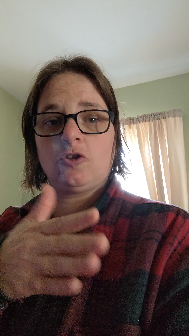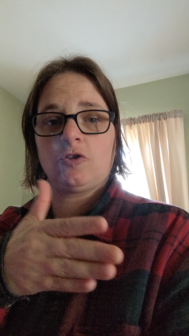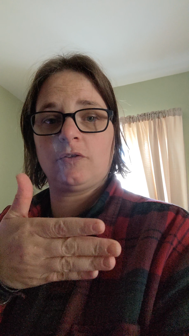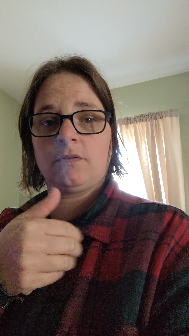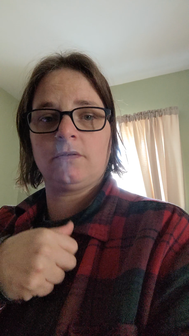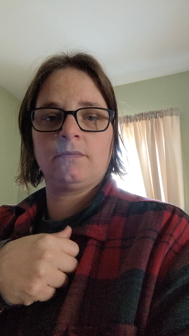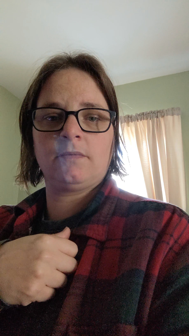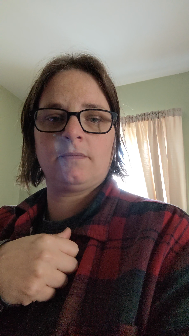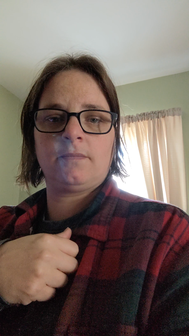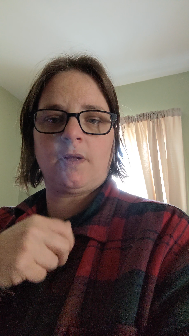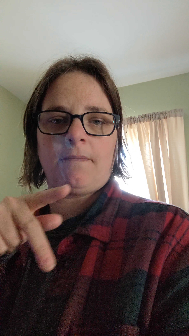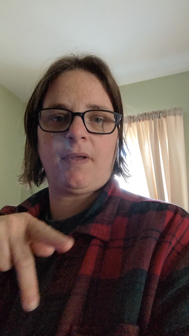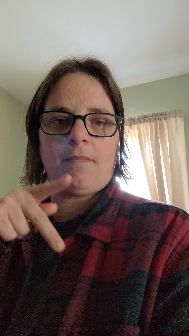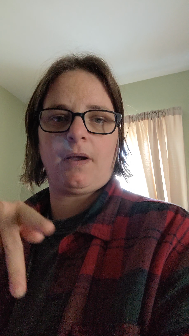people